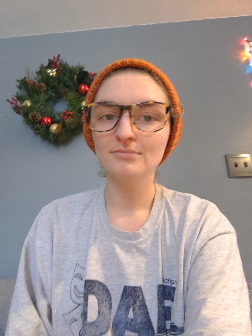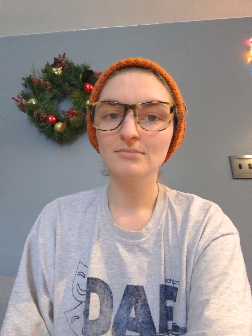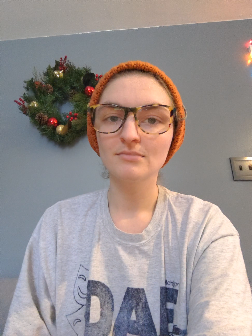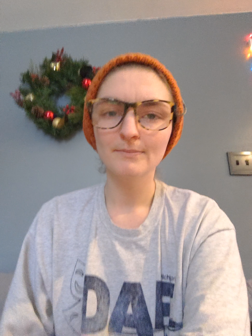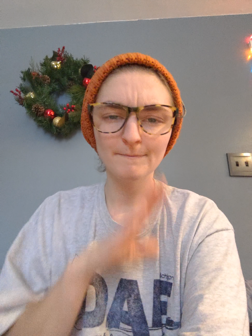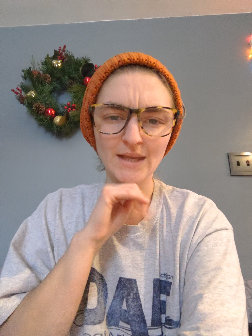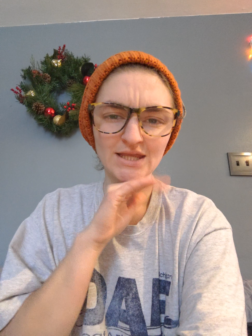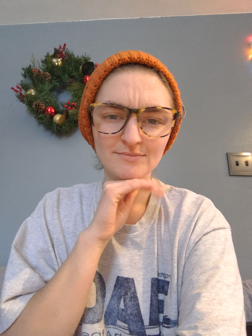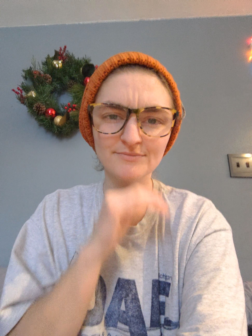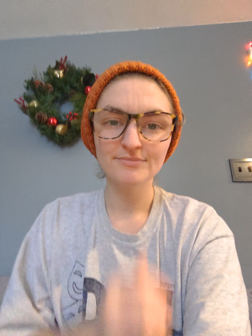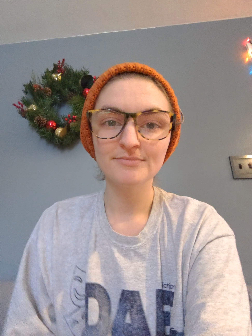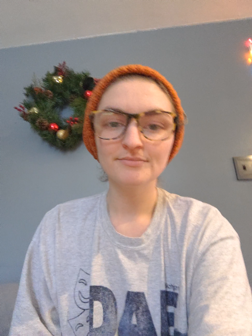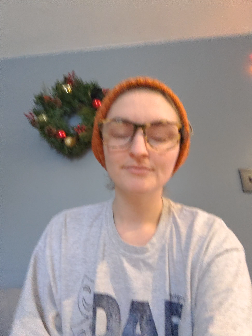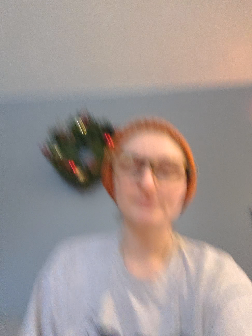pig